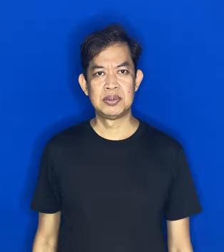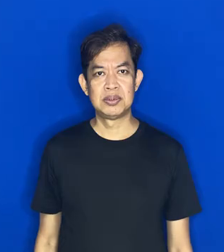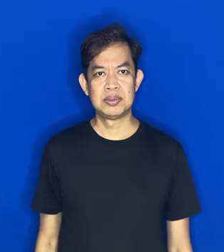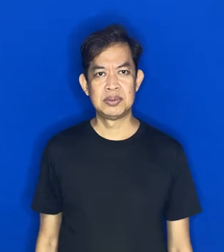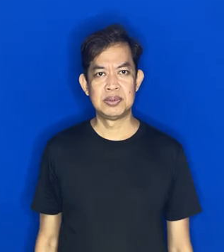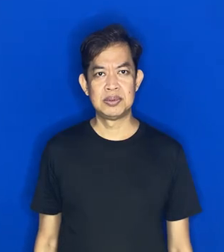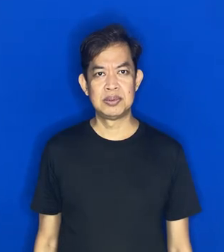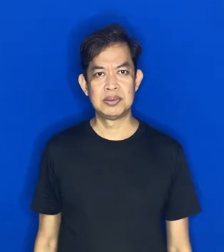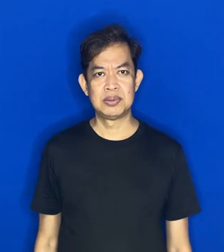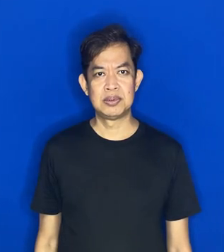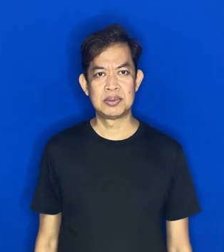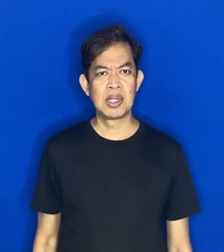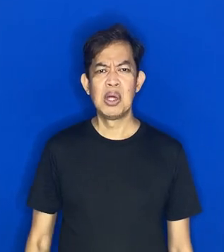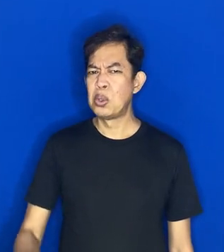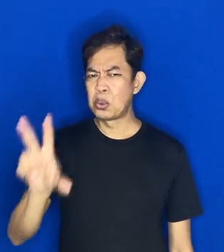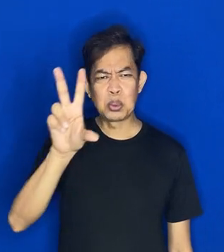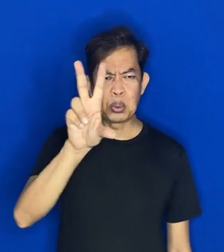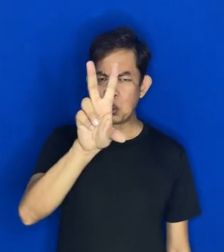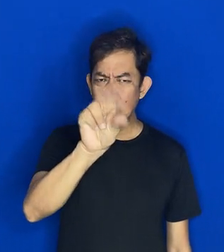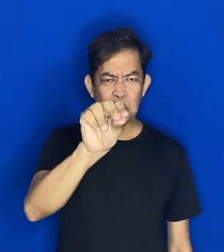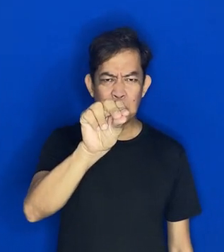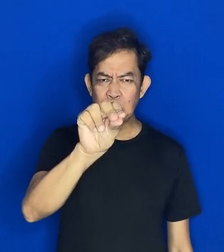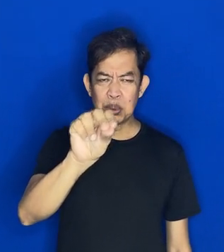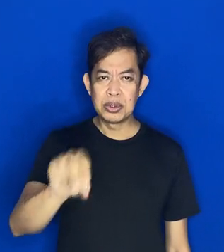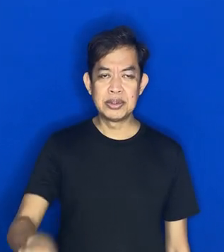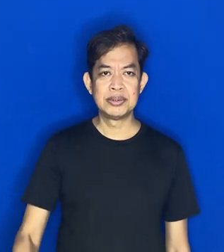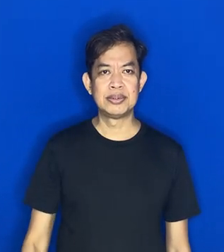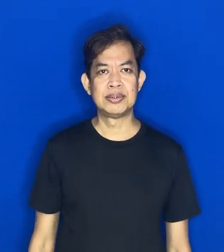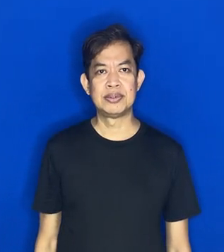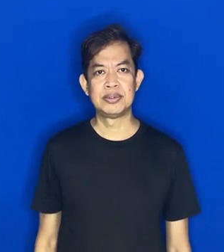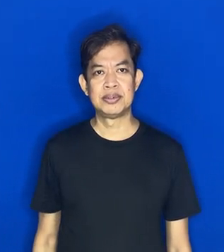no